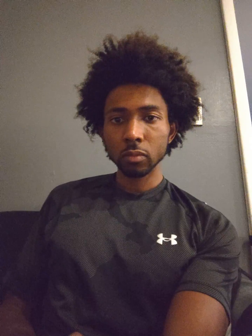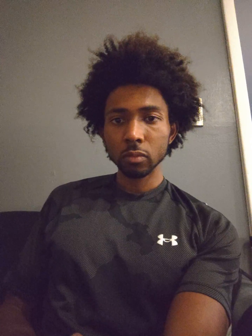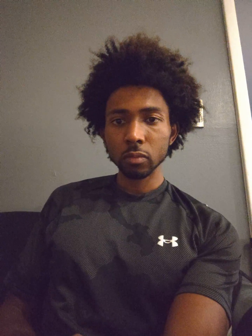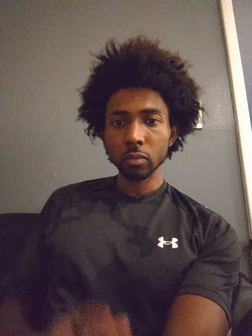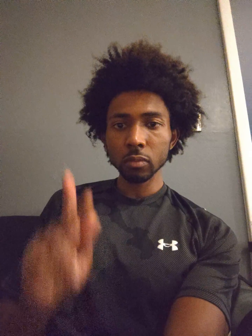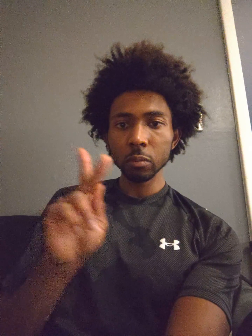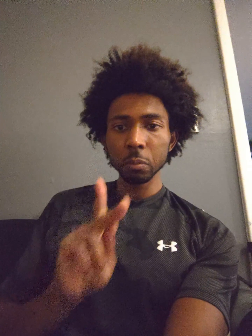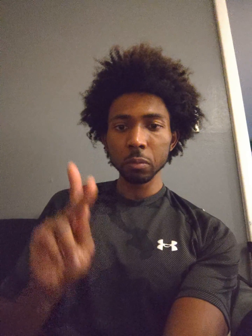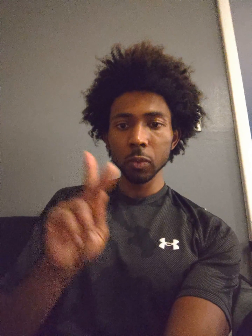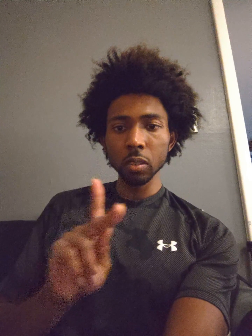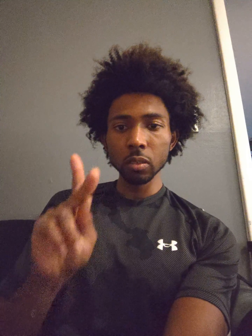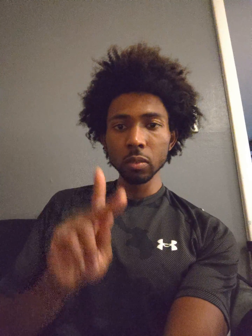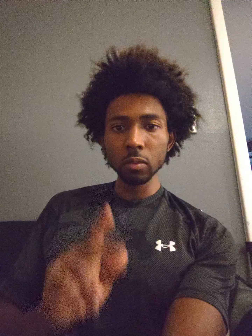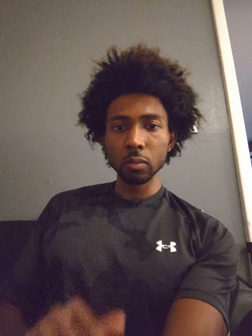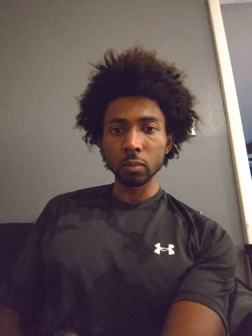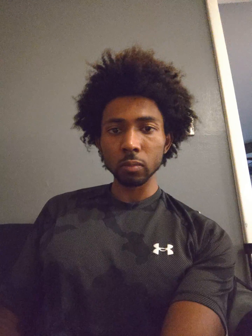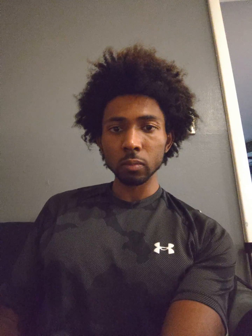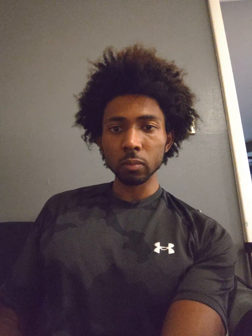people